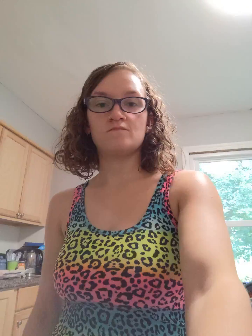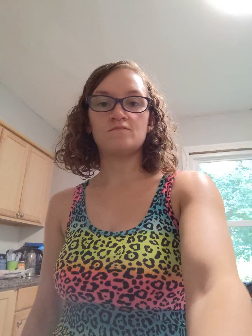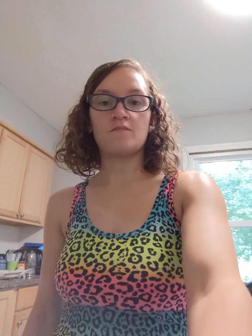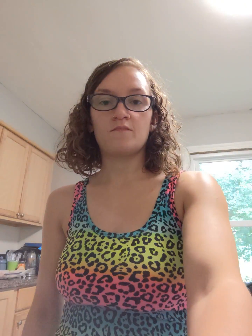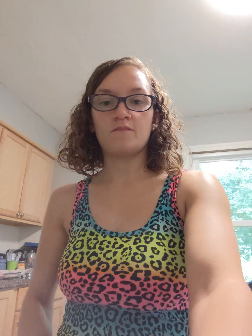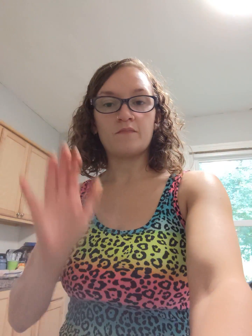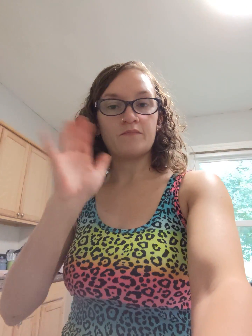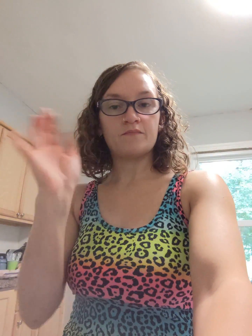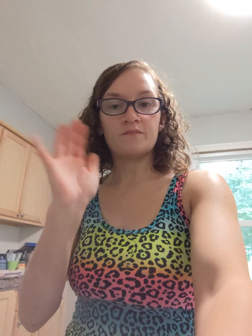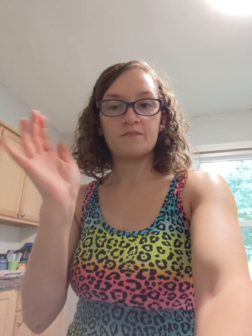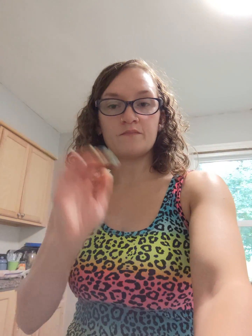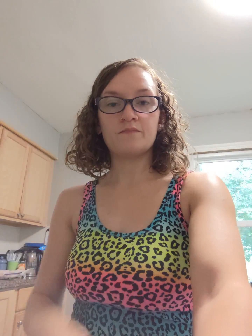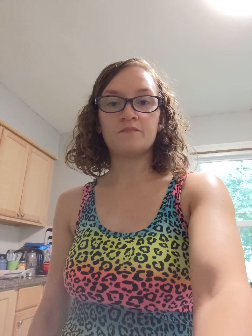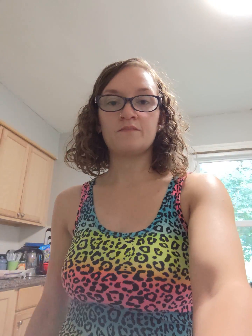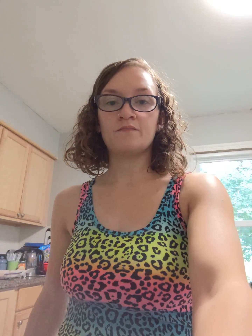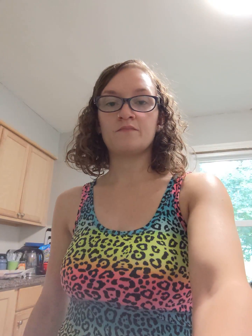hi